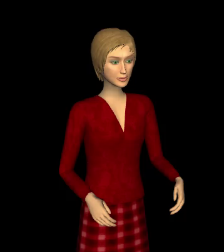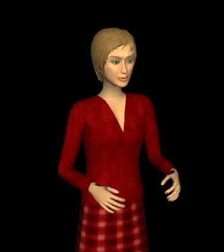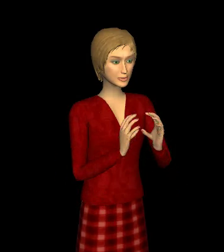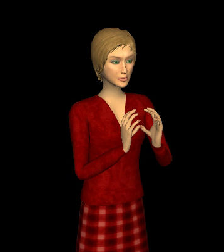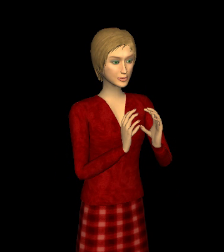عالِم